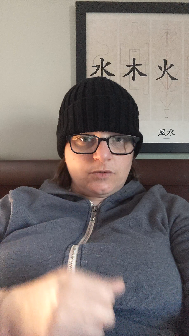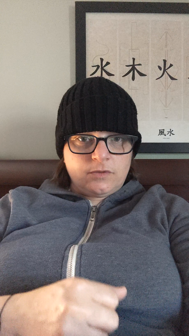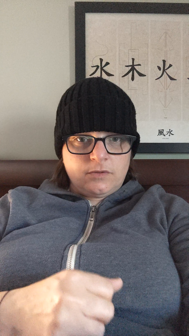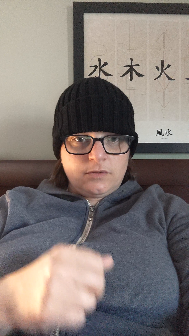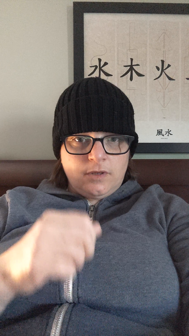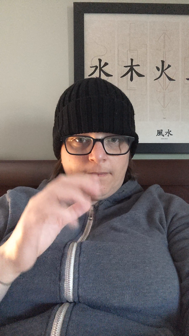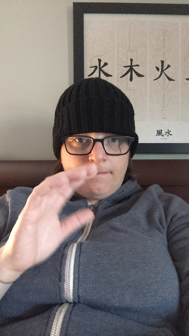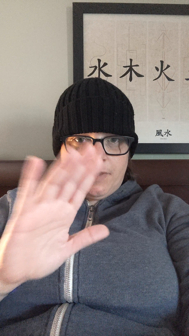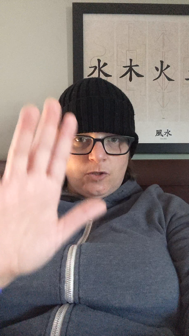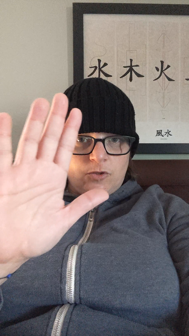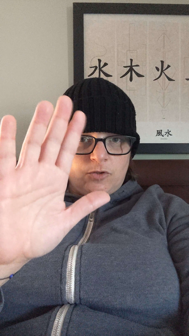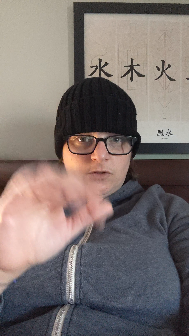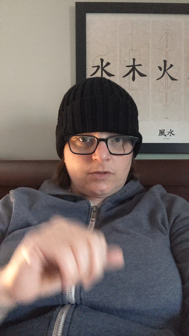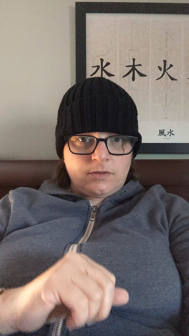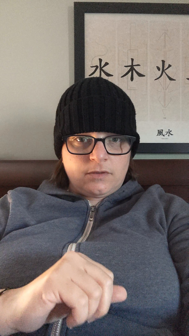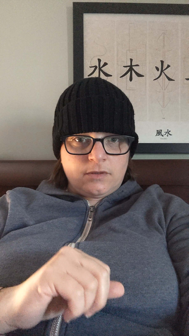push